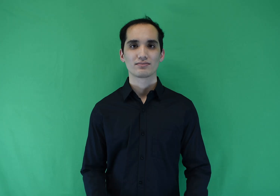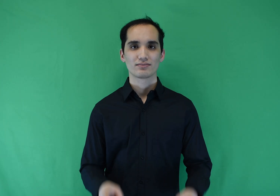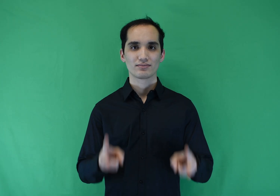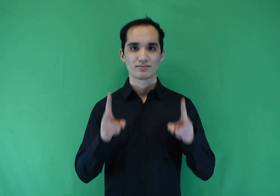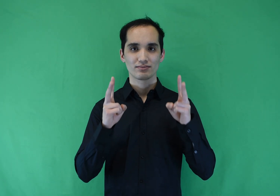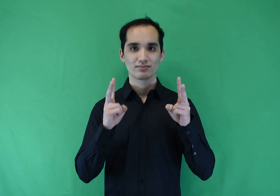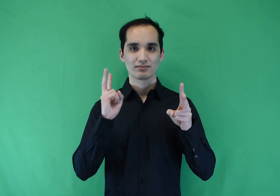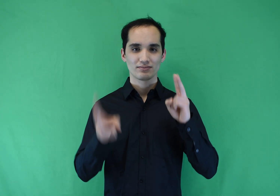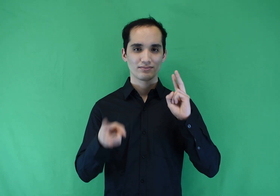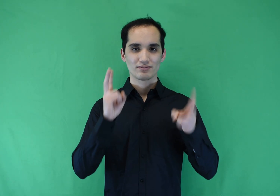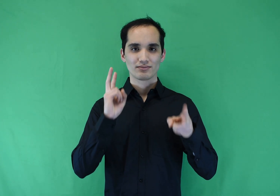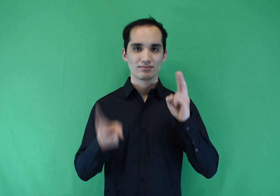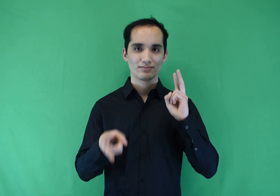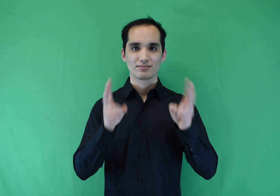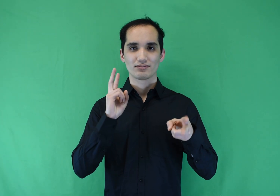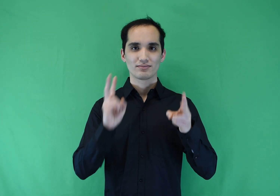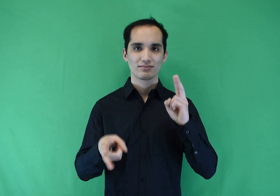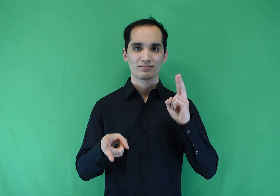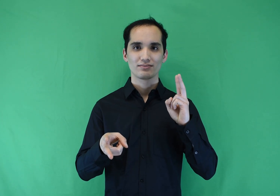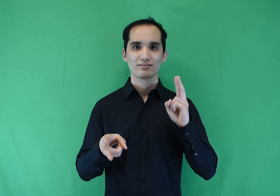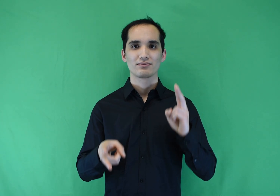platicar